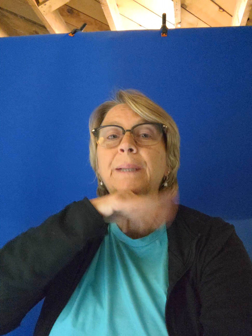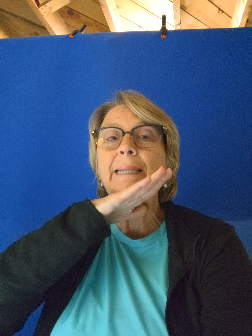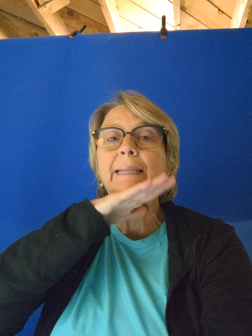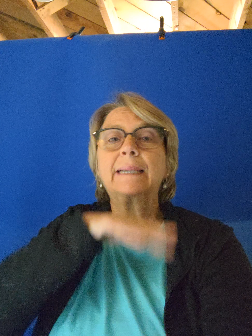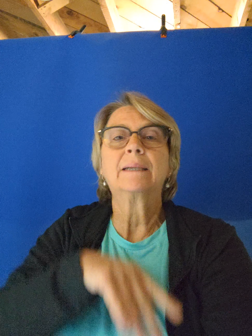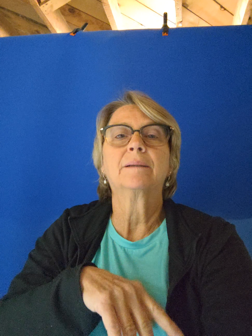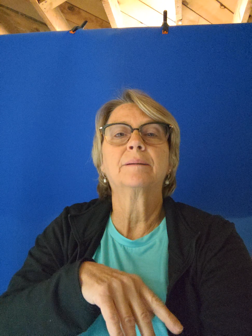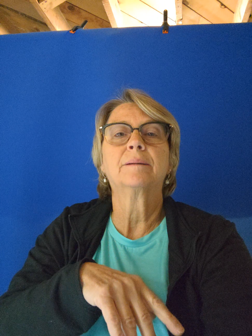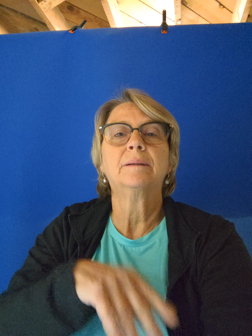pig